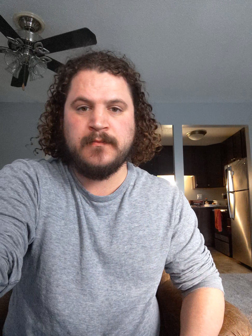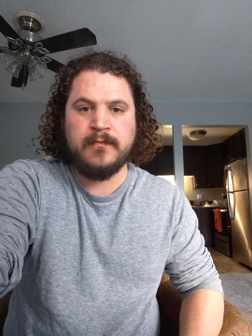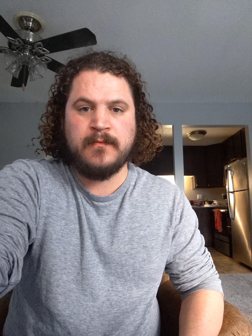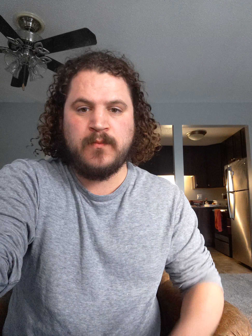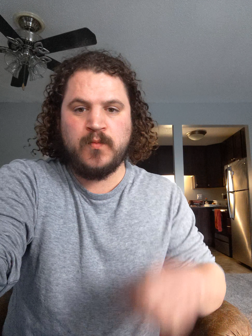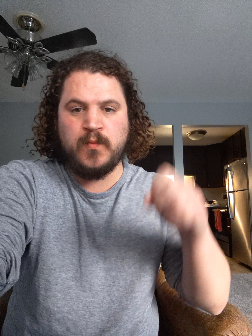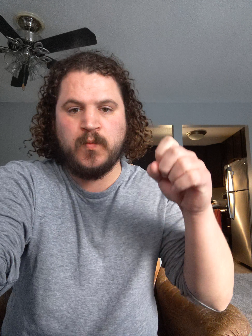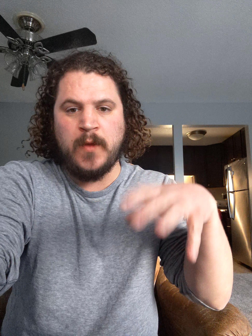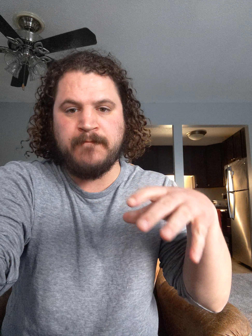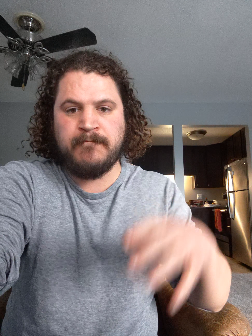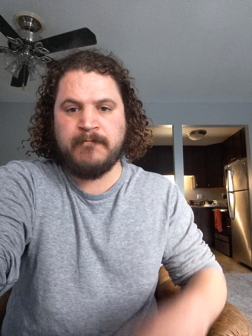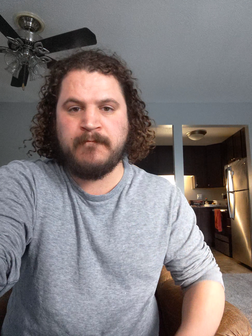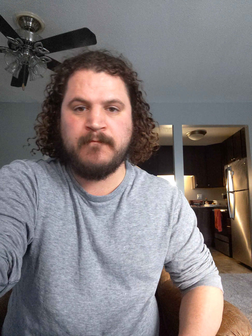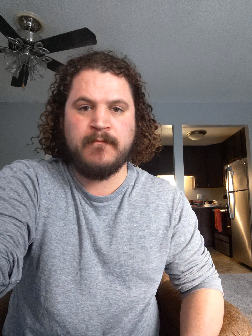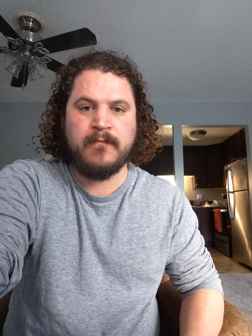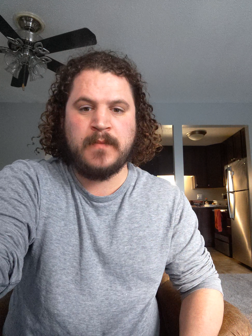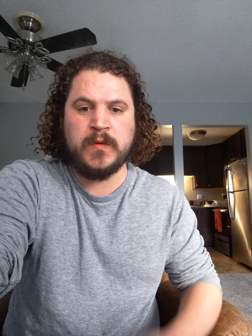drop